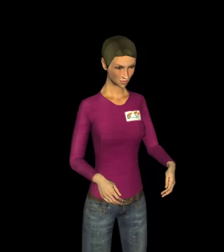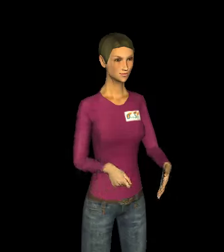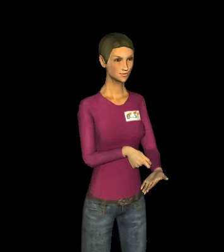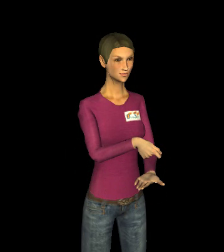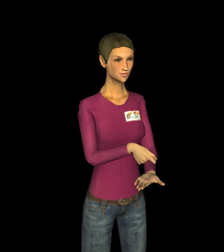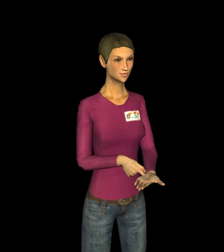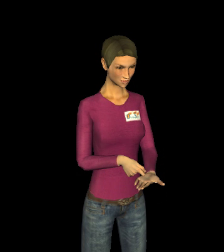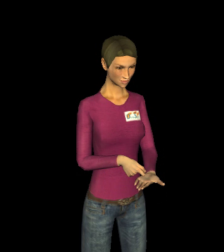يشتري